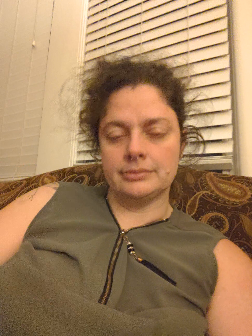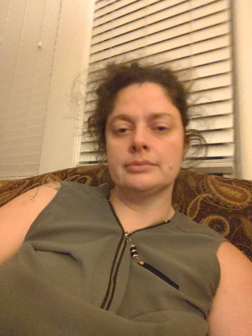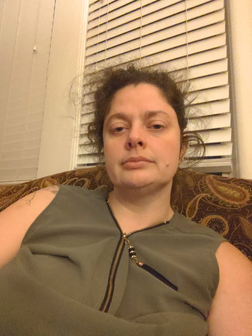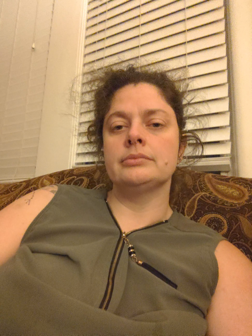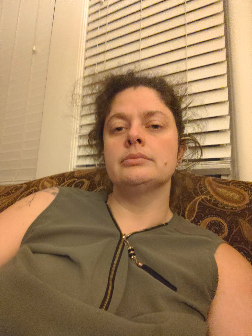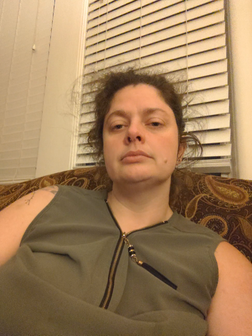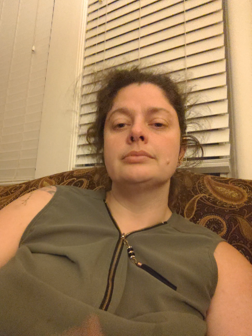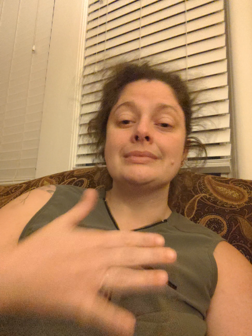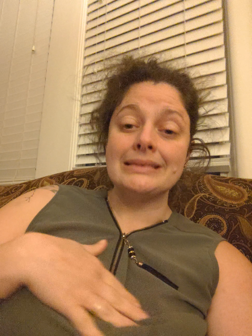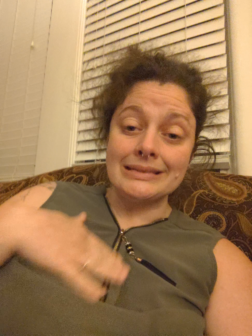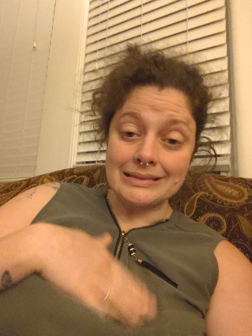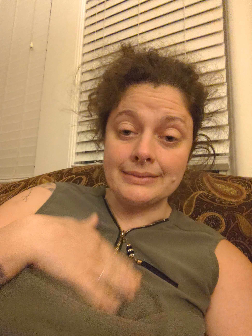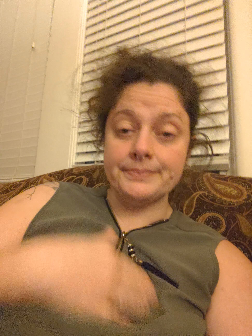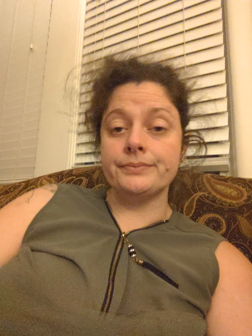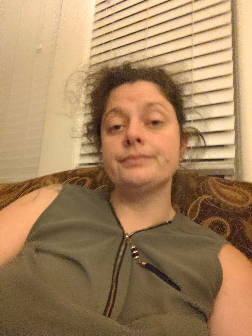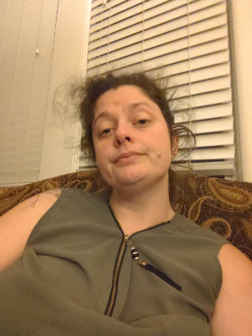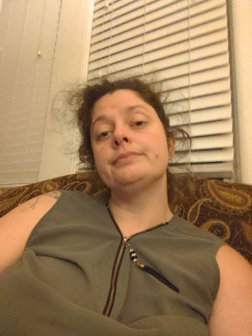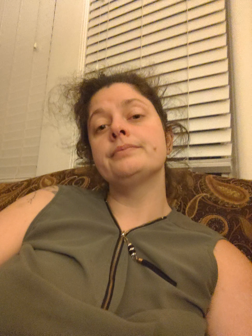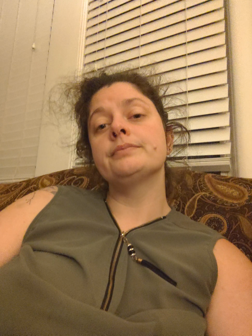please